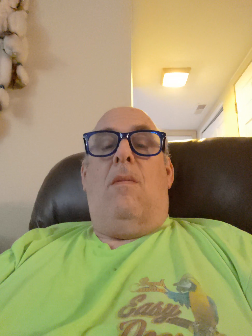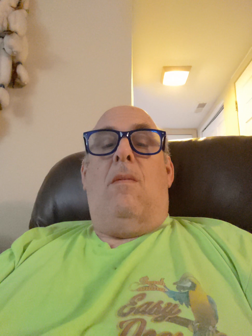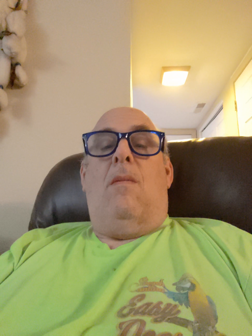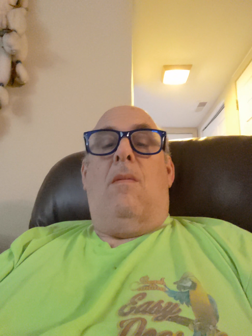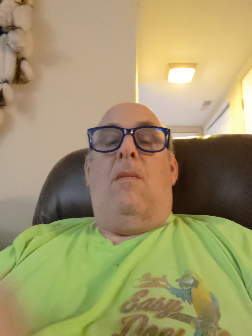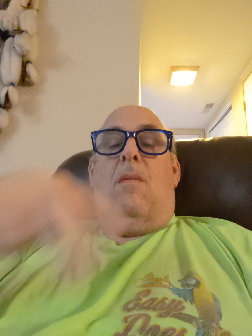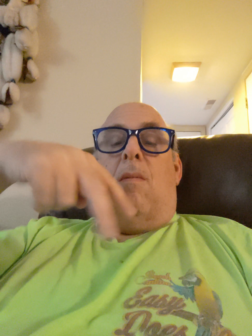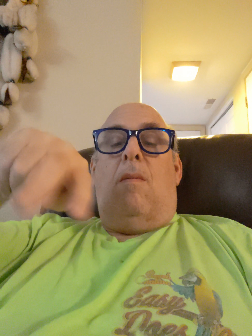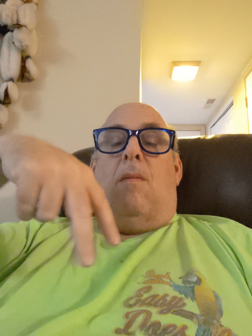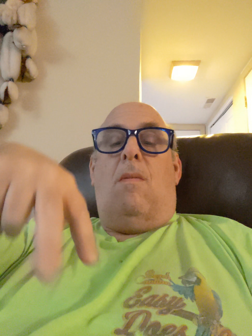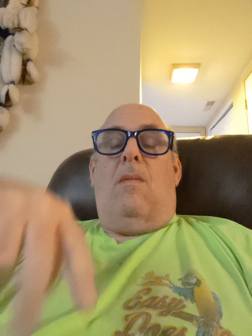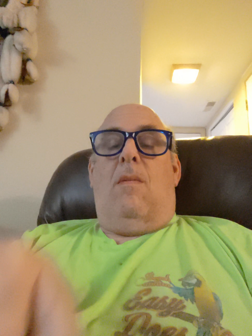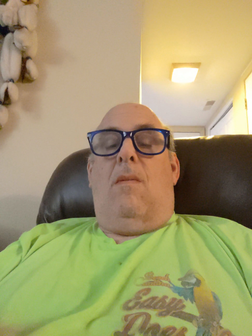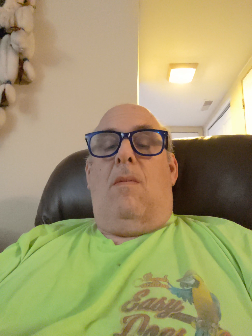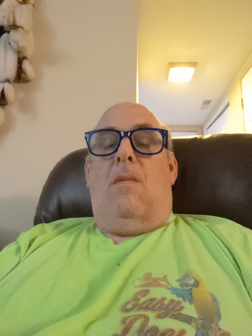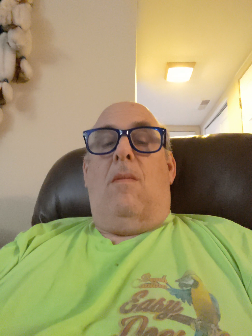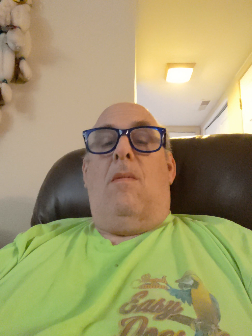dance